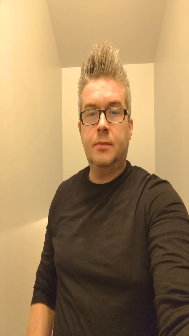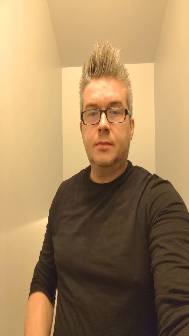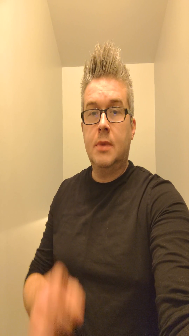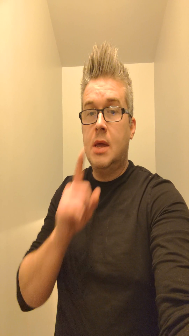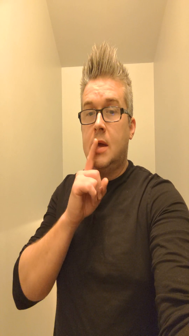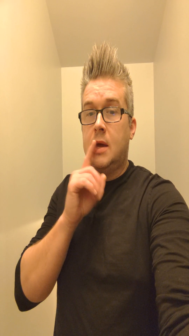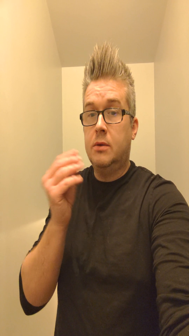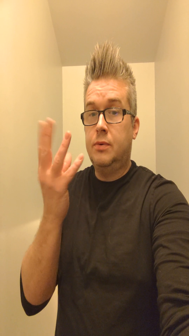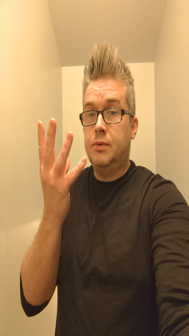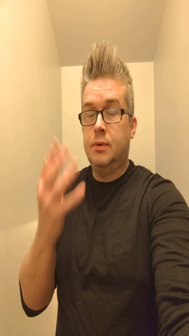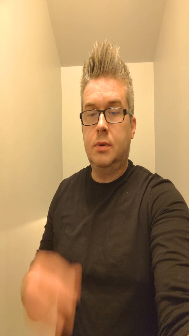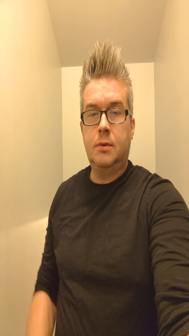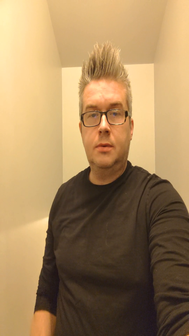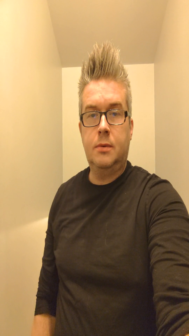lamp